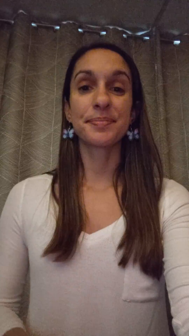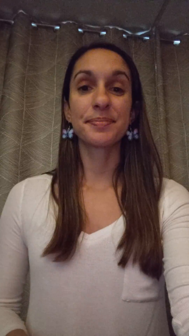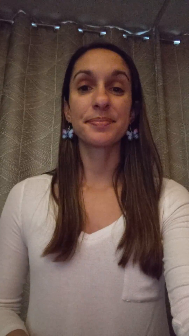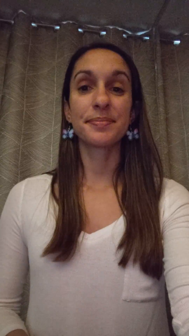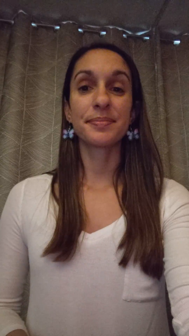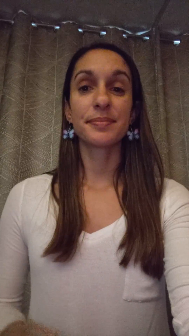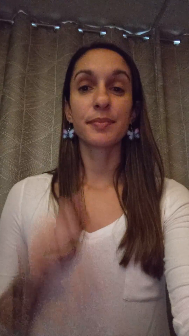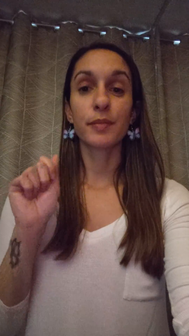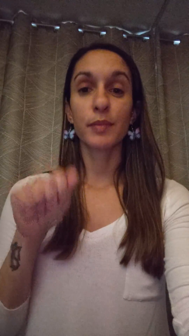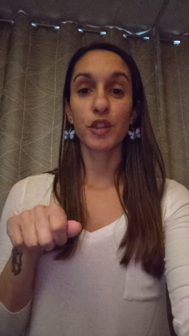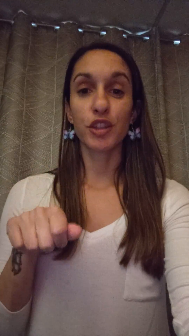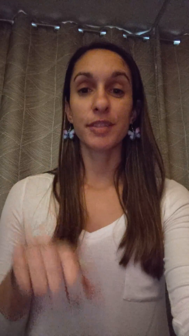could